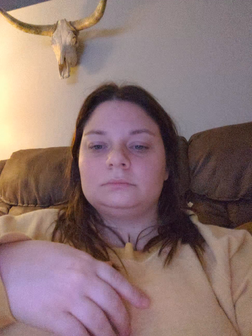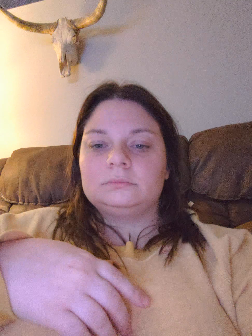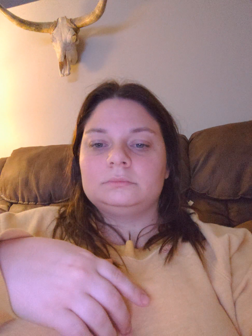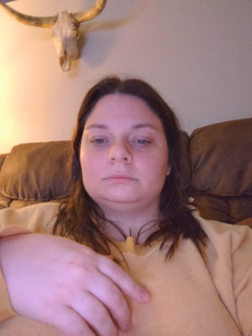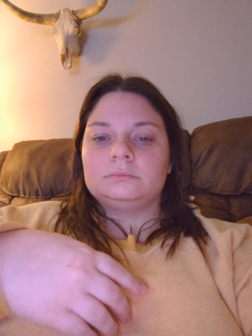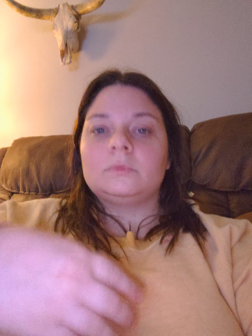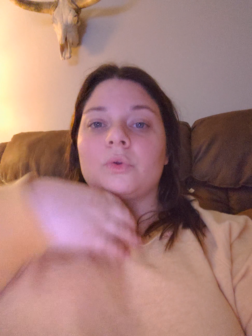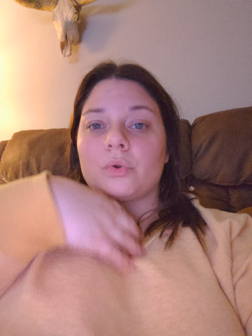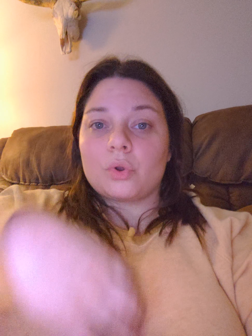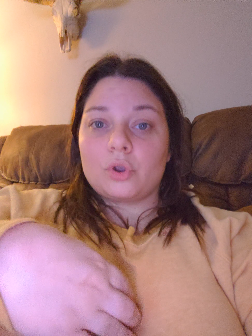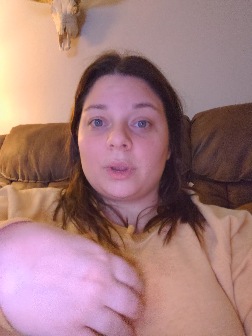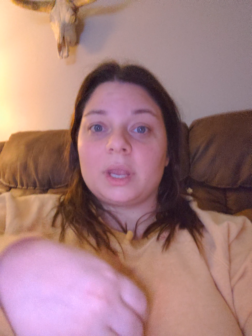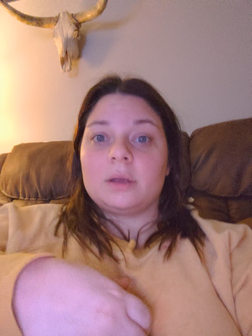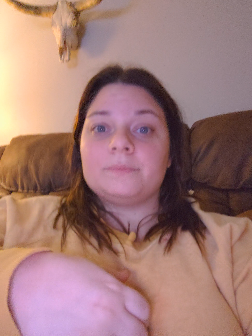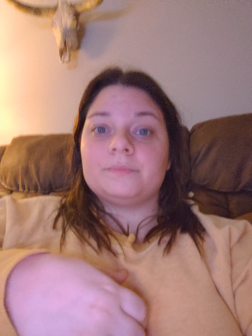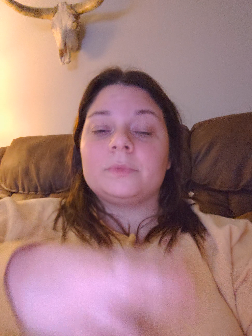hungry